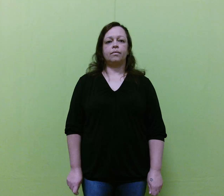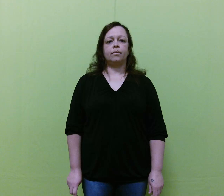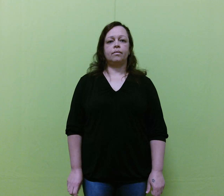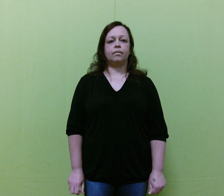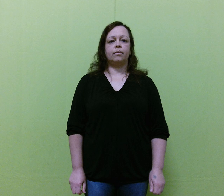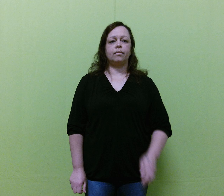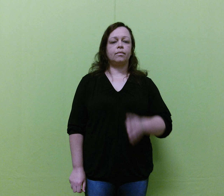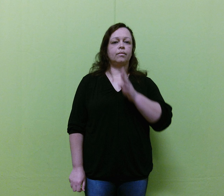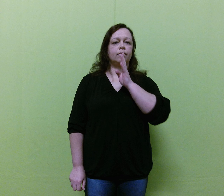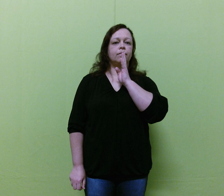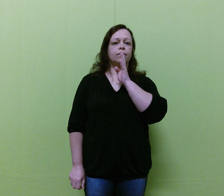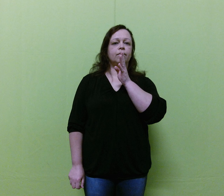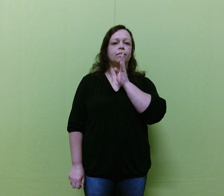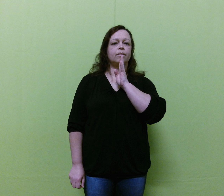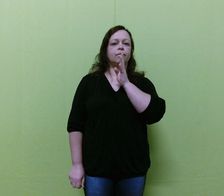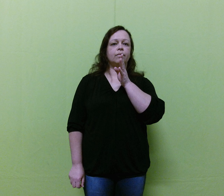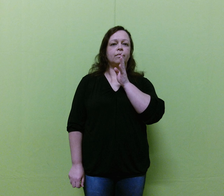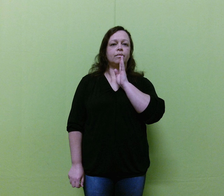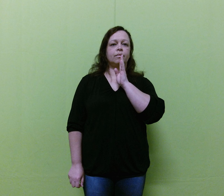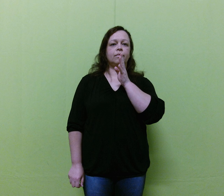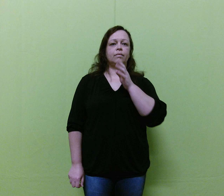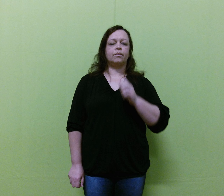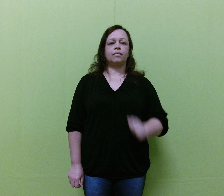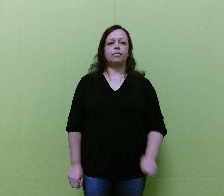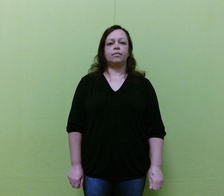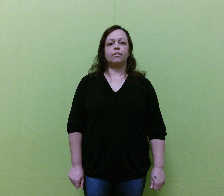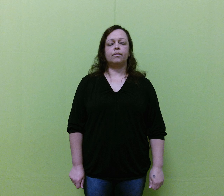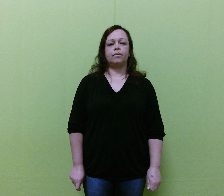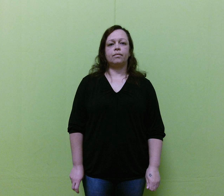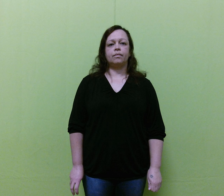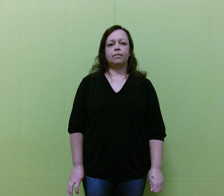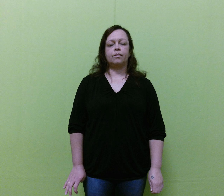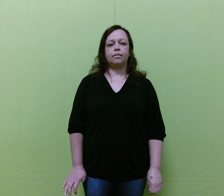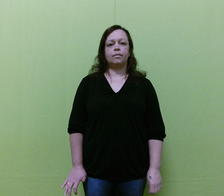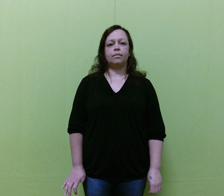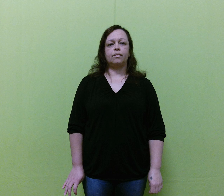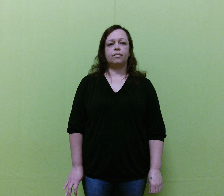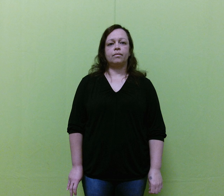conhecer